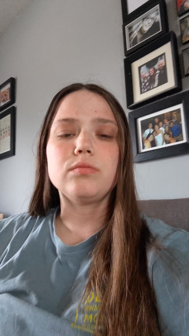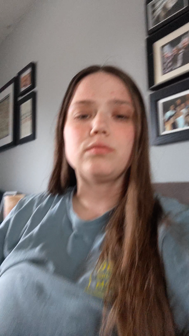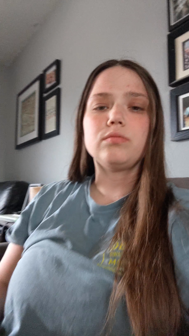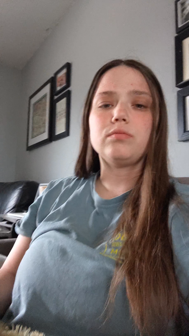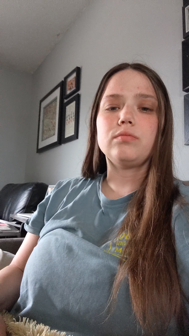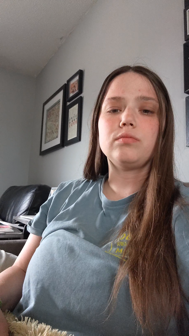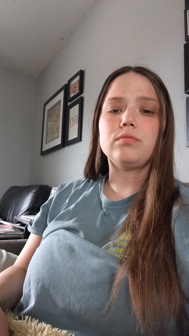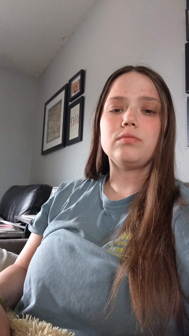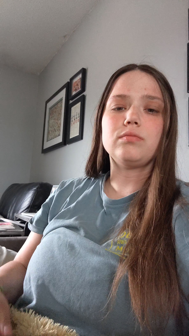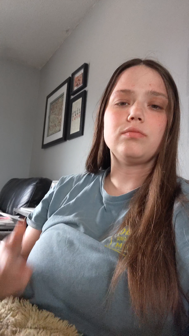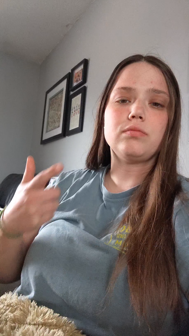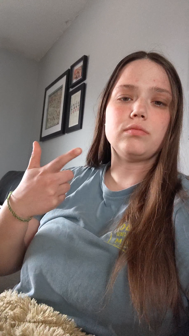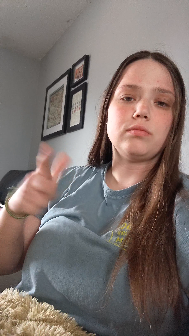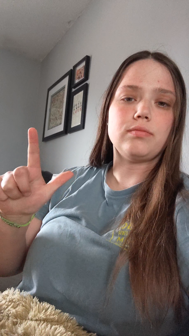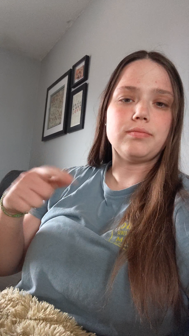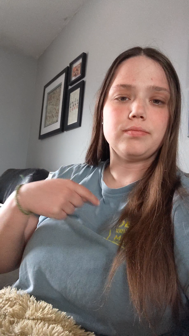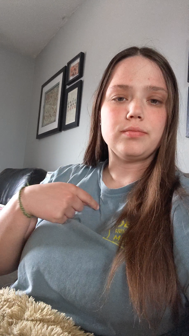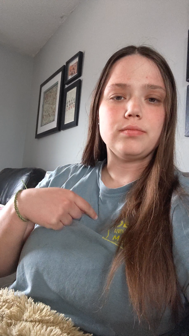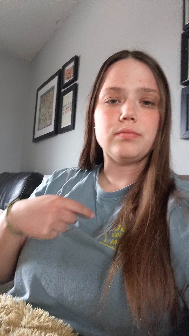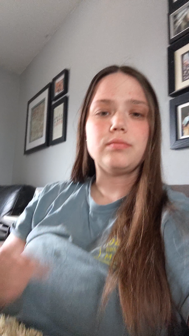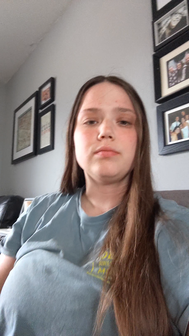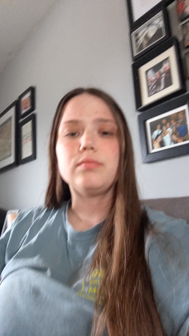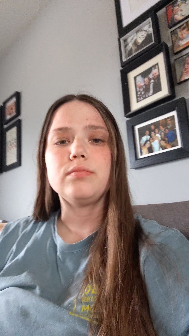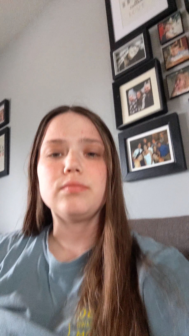let me